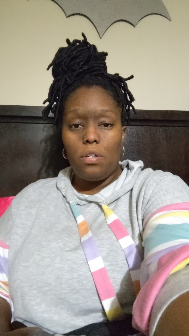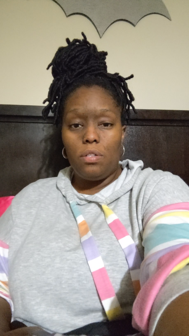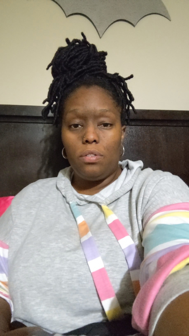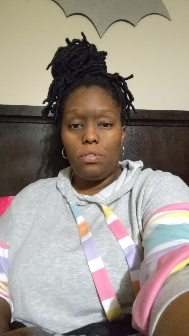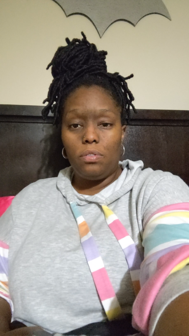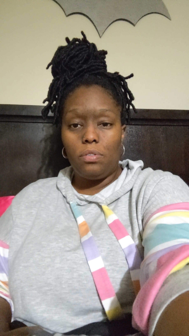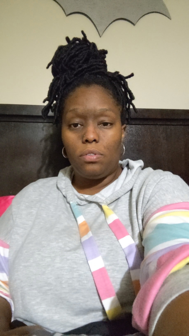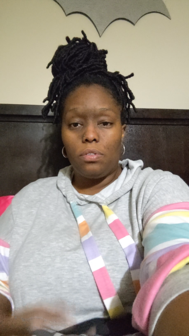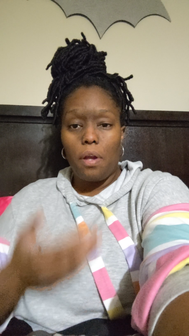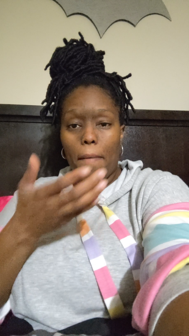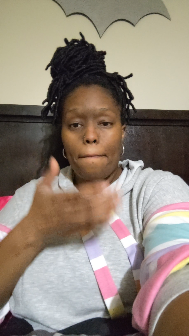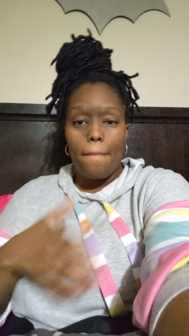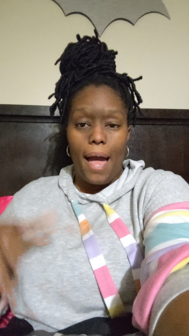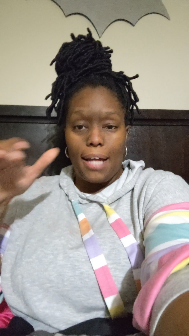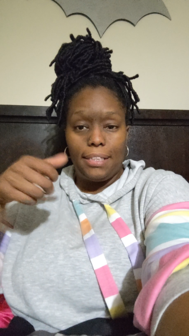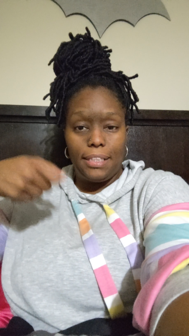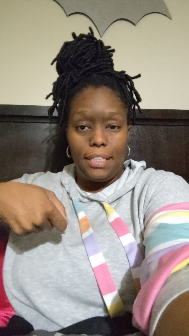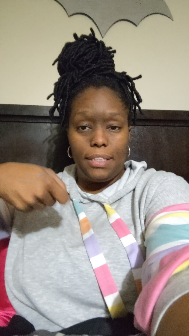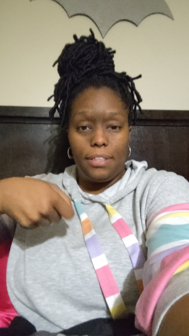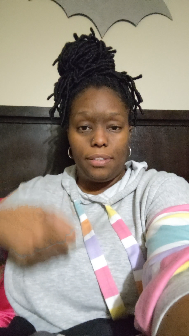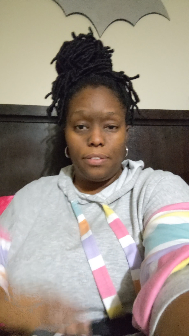basket